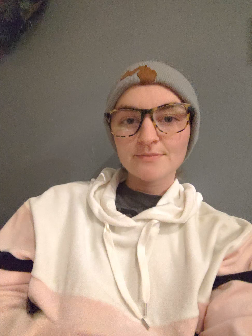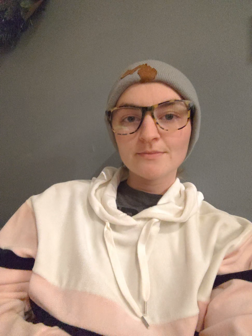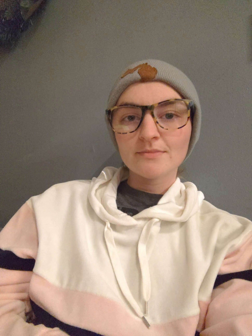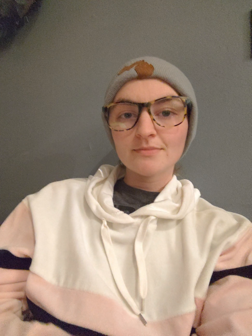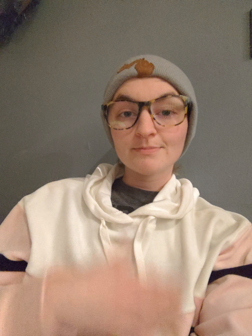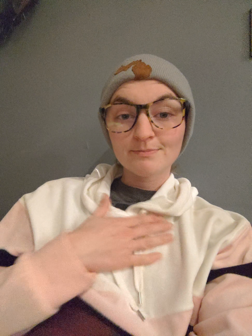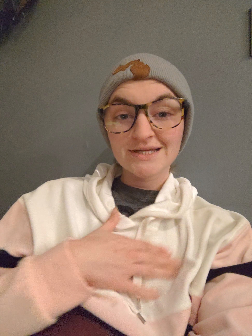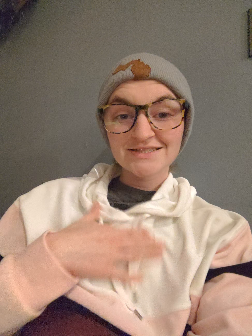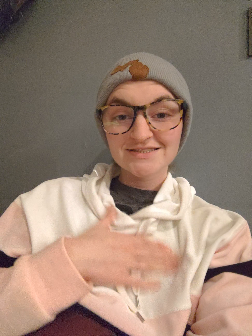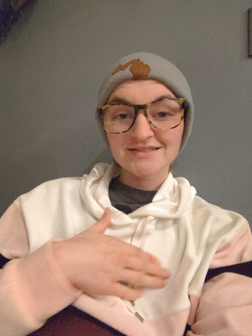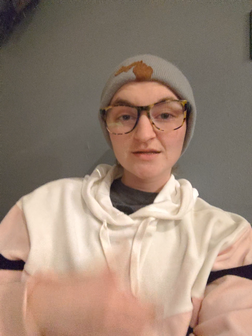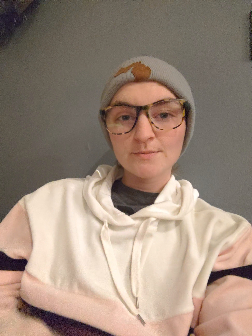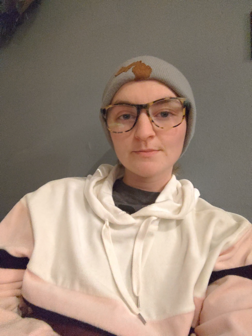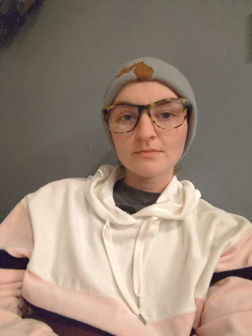please